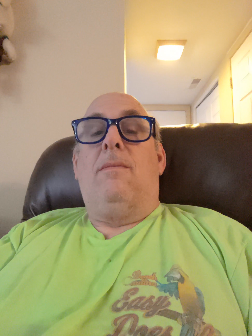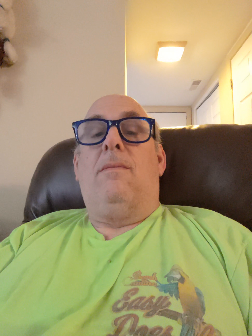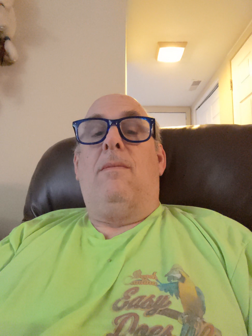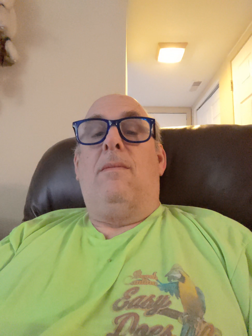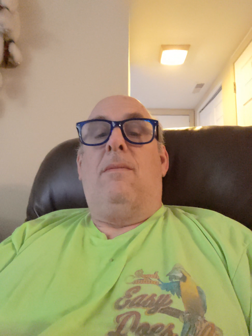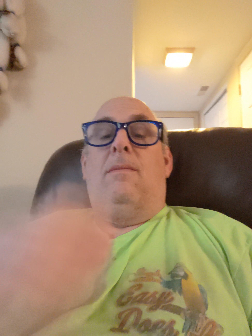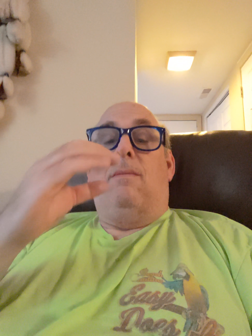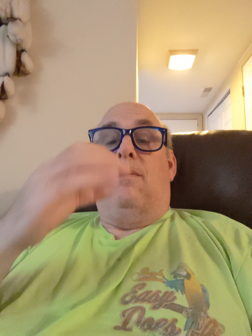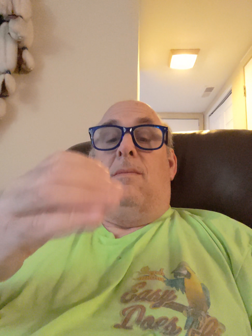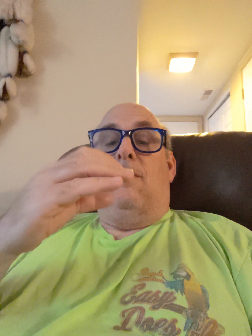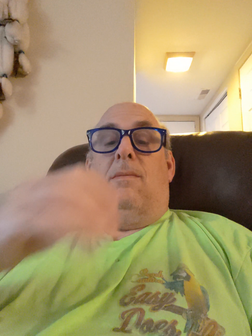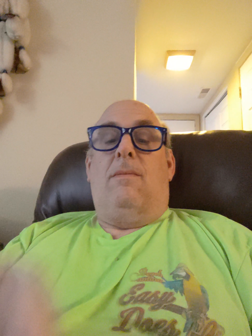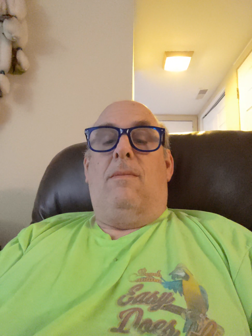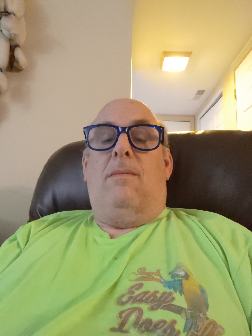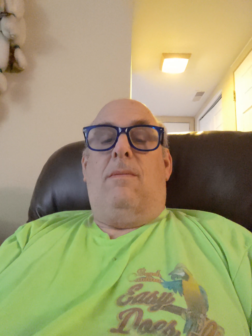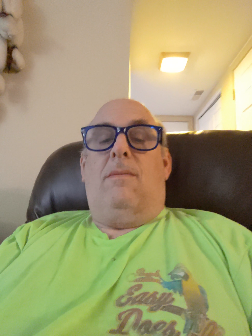car